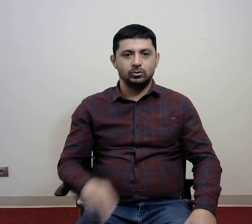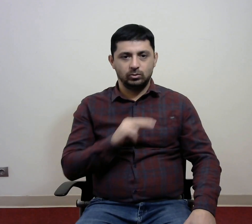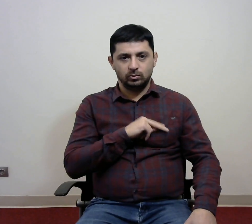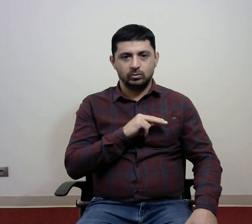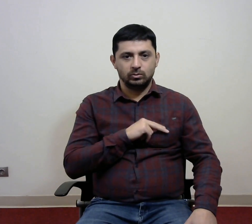işləmək